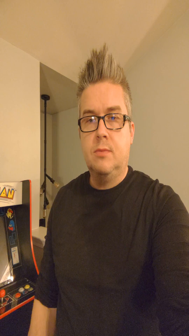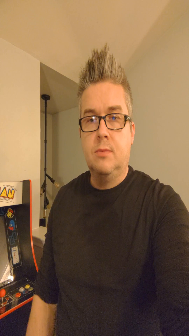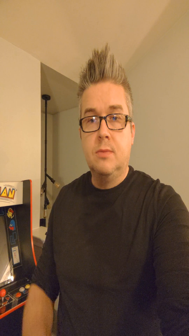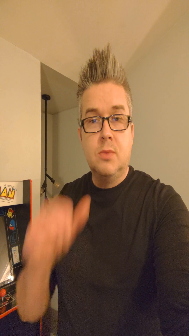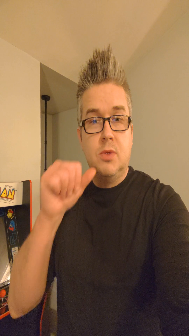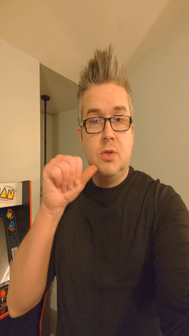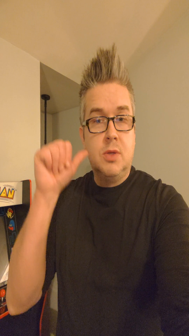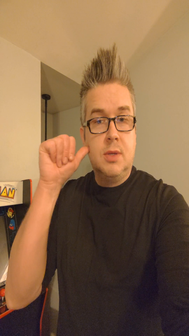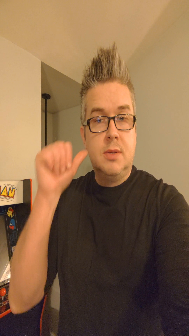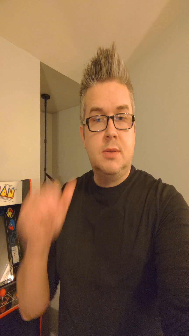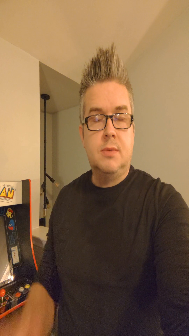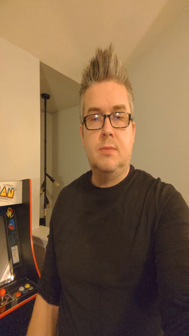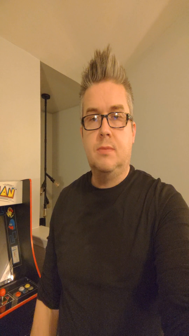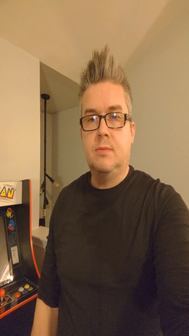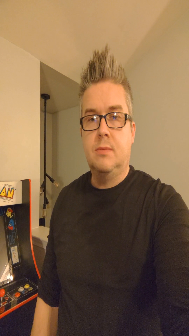yesterday